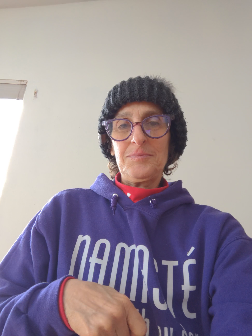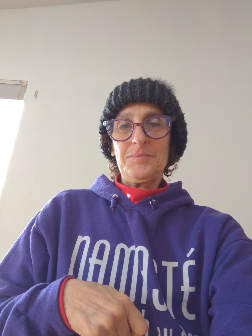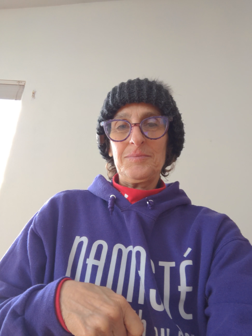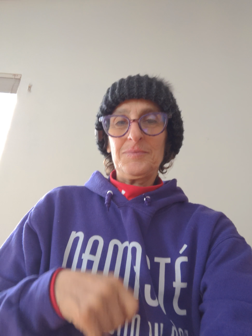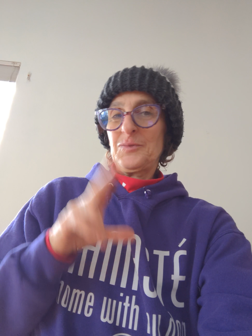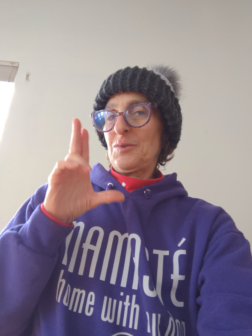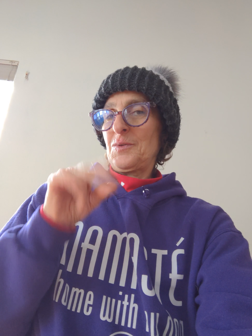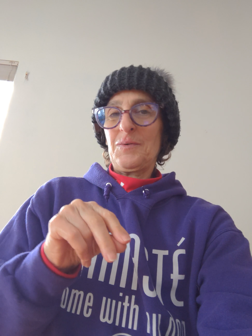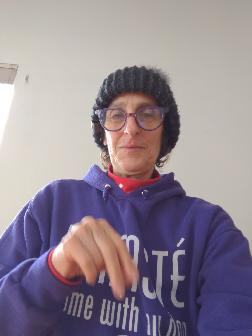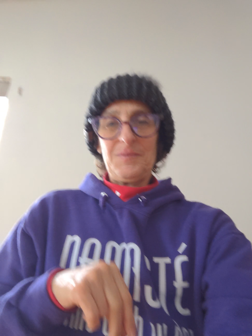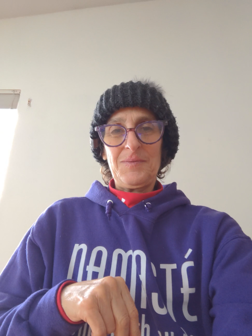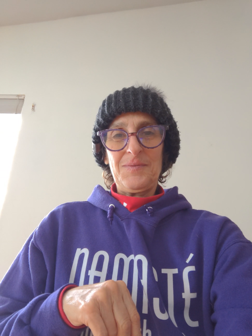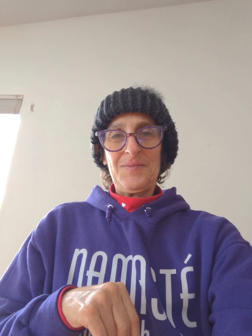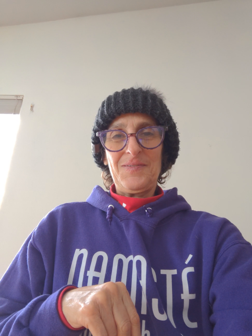no